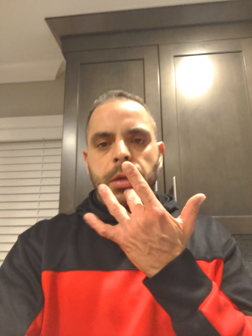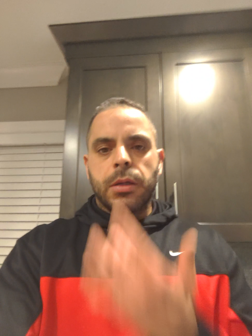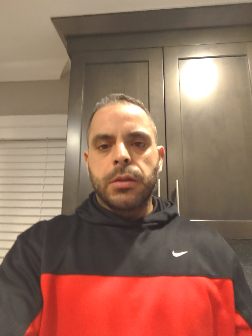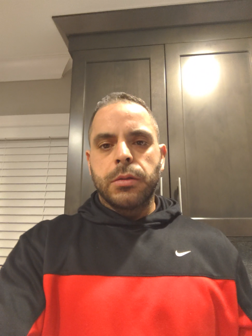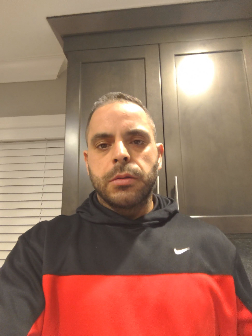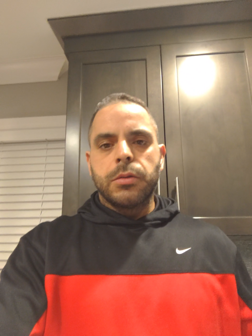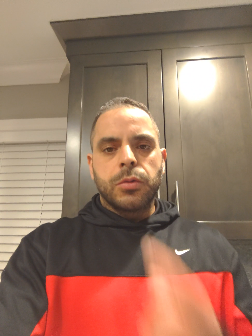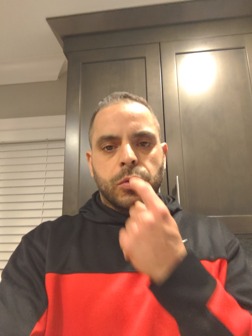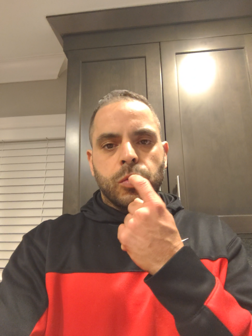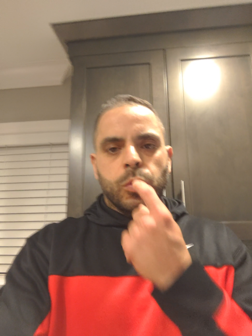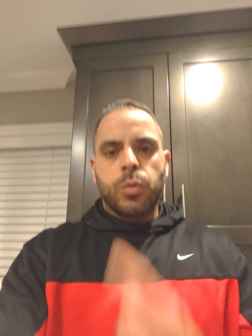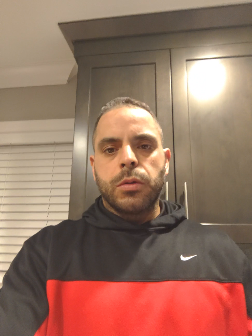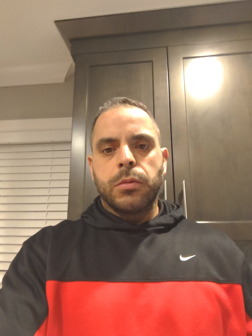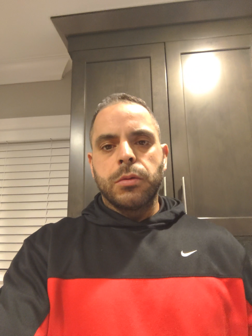tooth